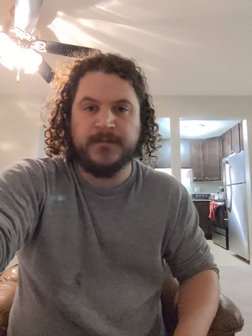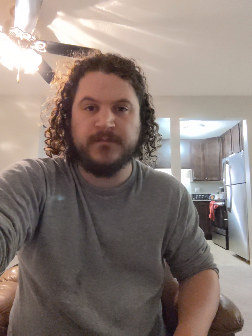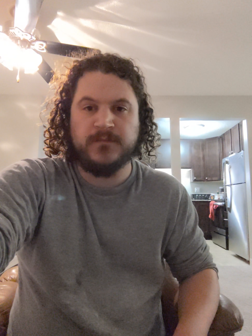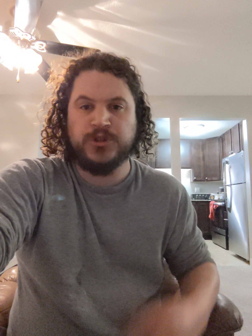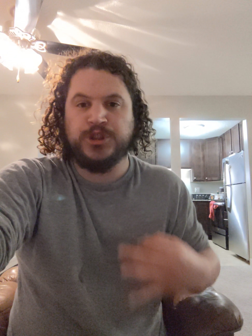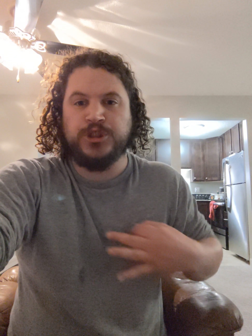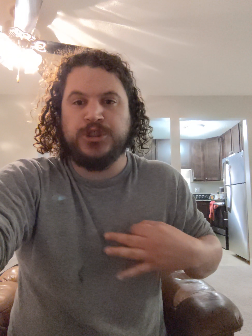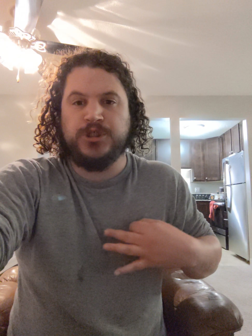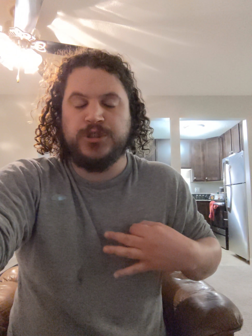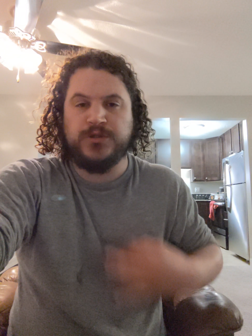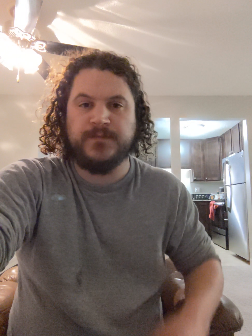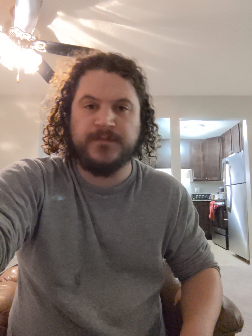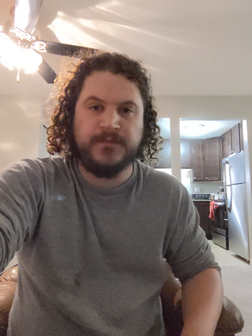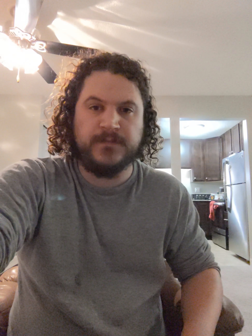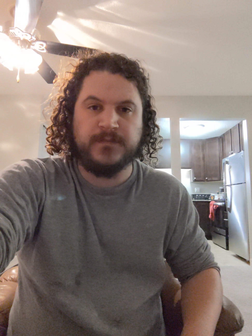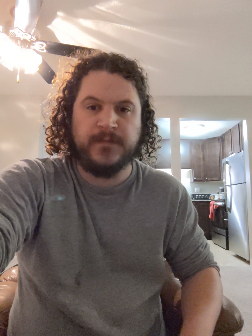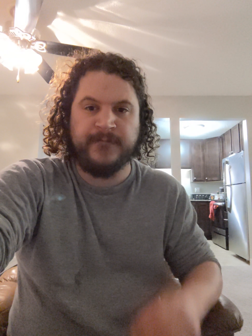shirt